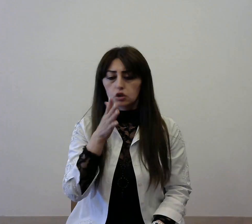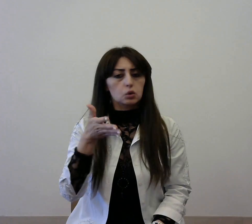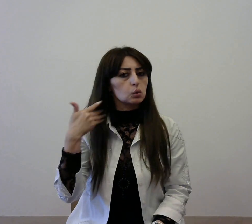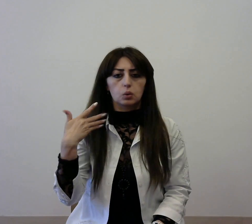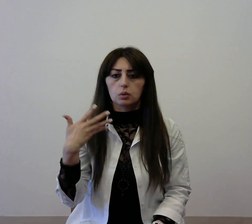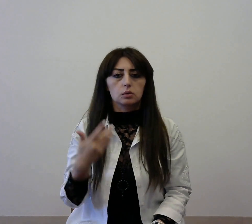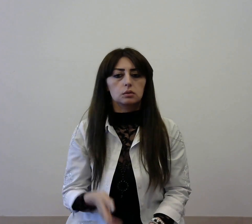yox